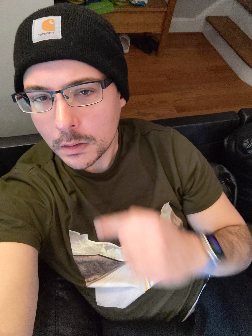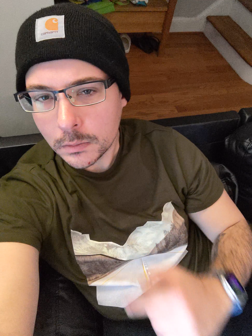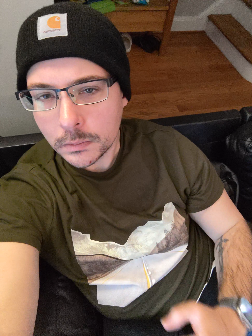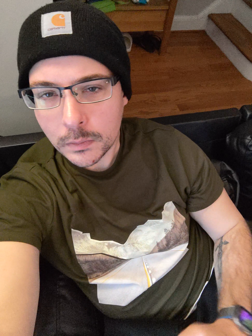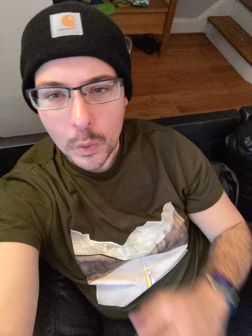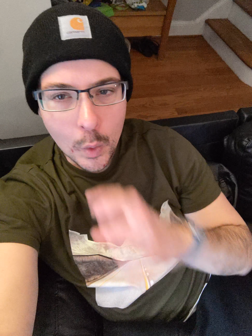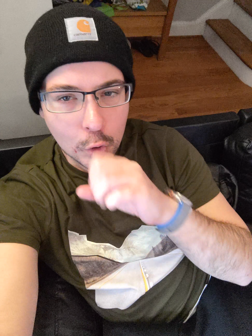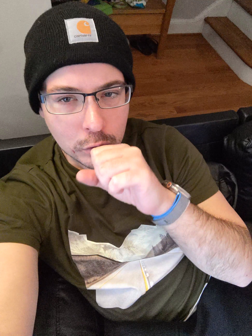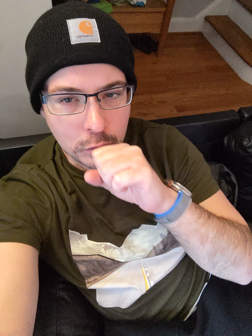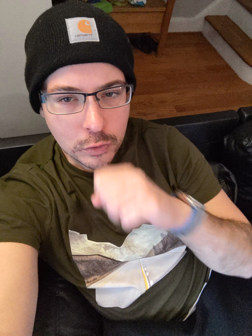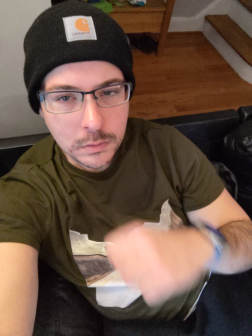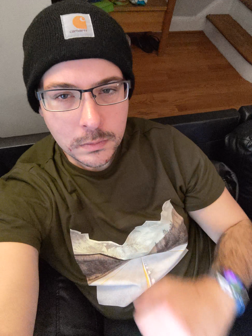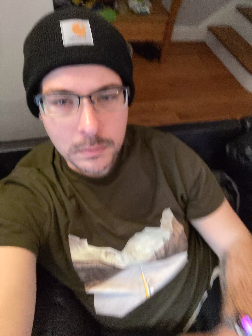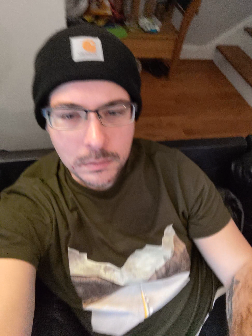orange